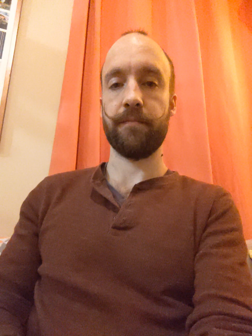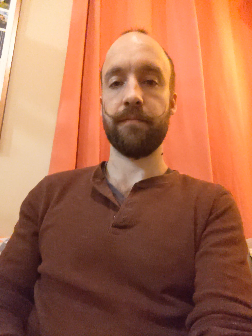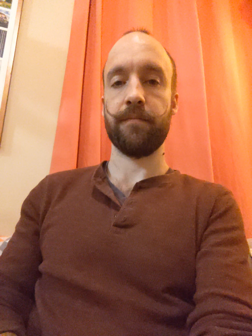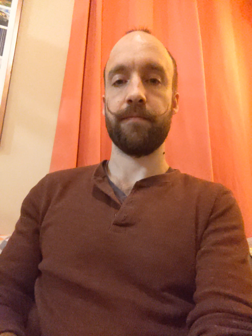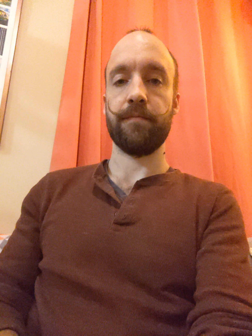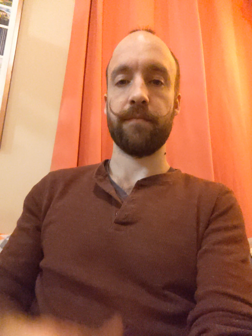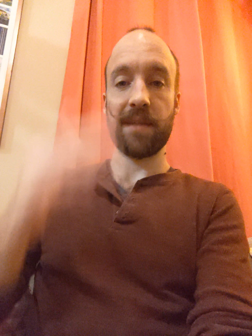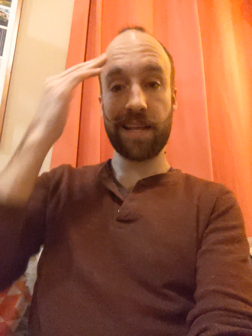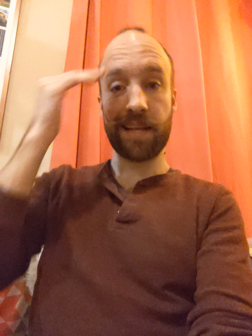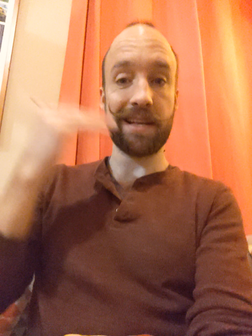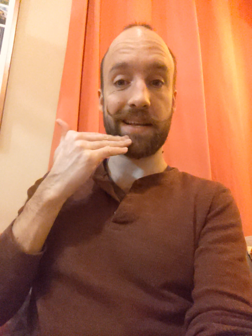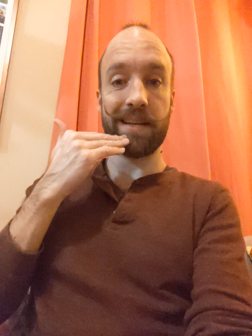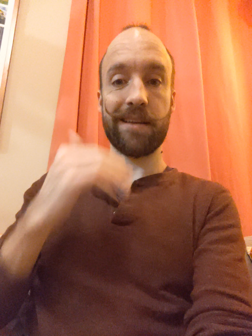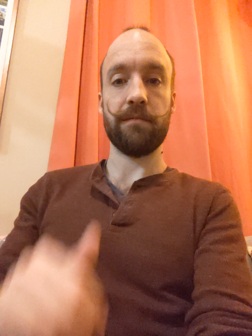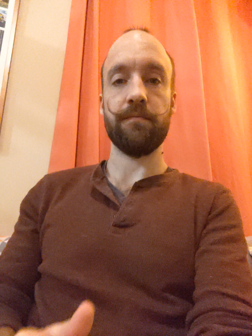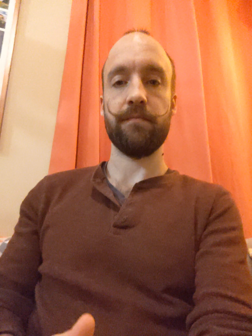head